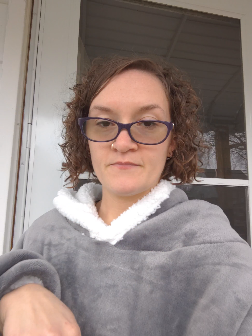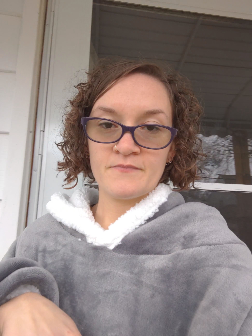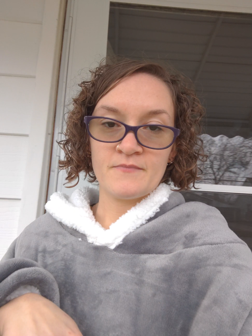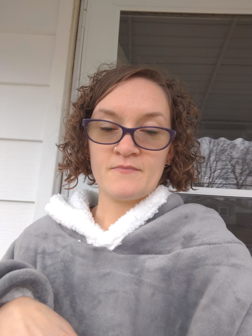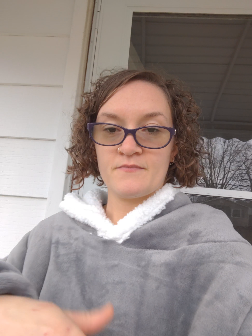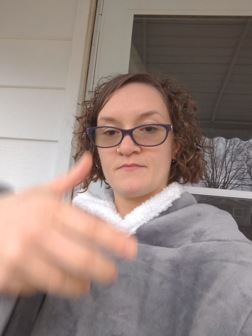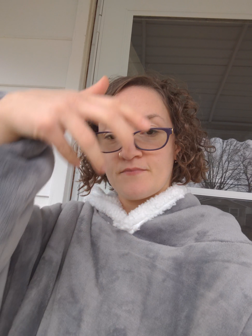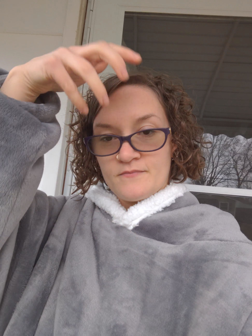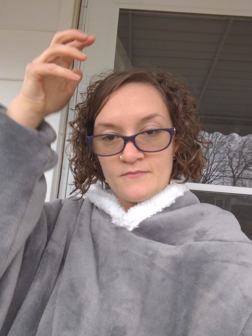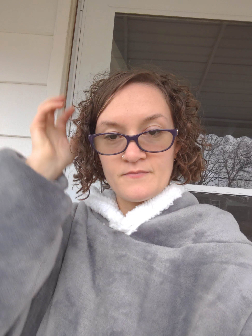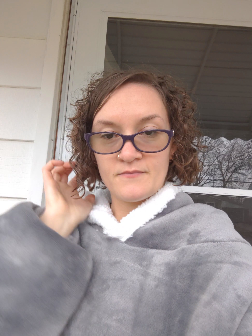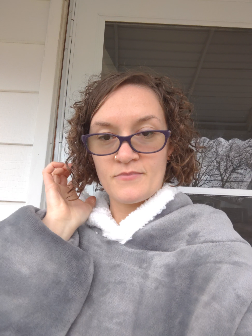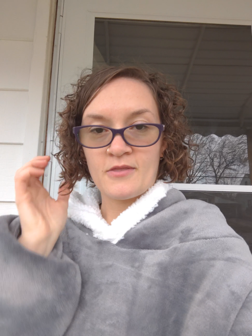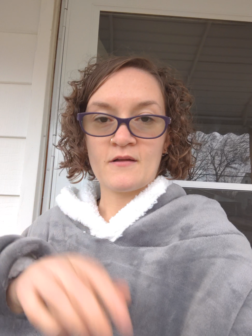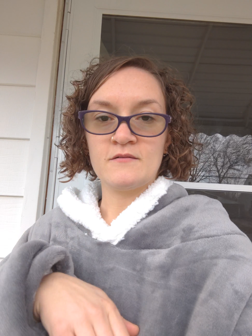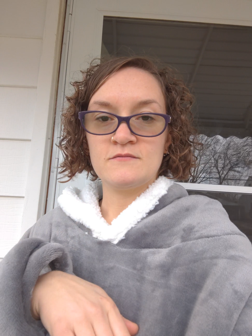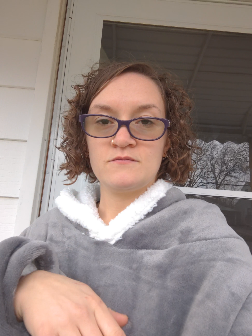lion